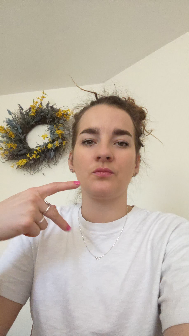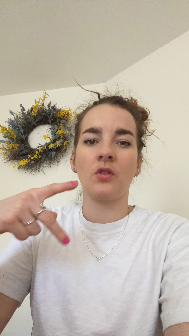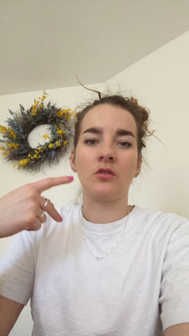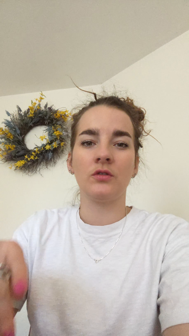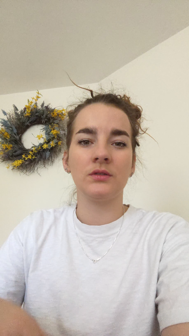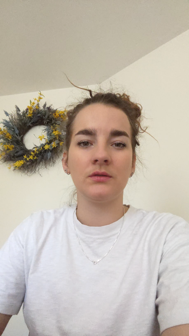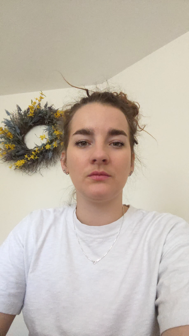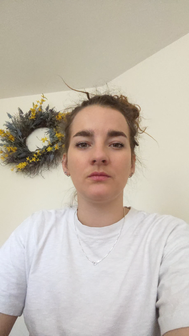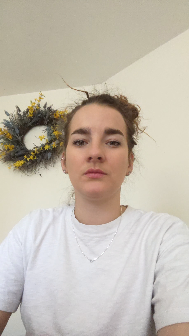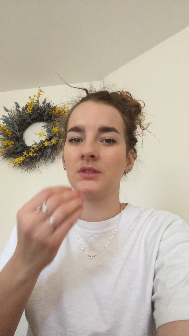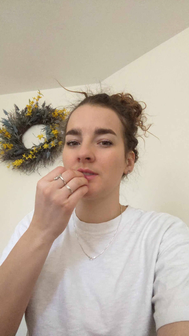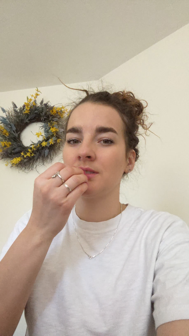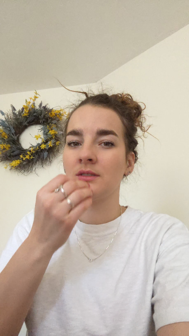eat